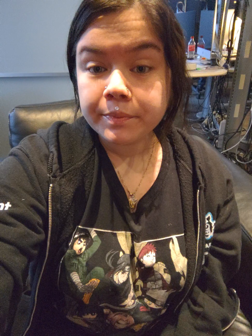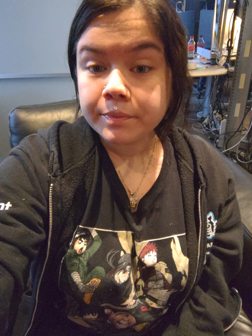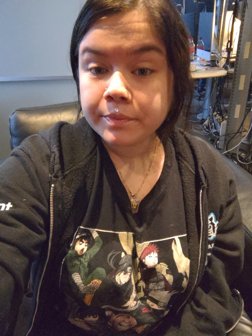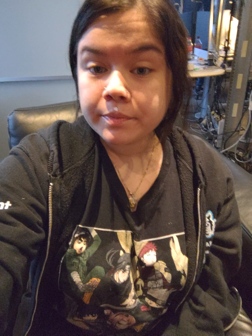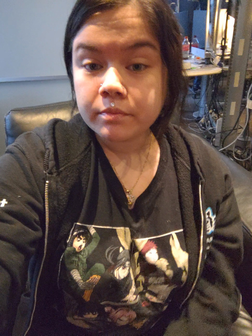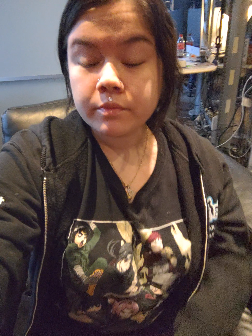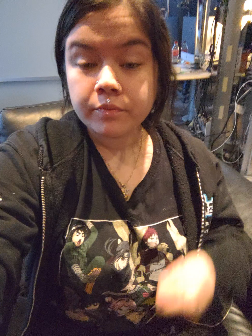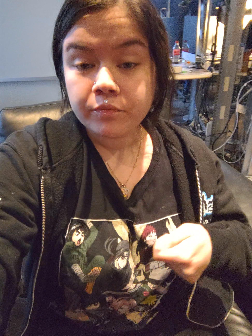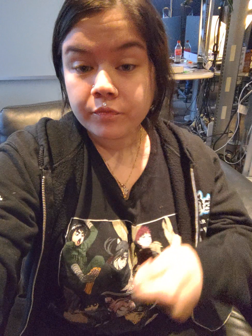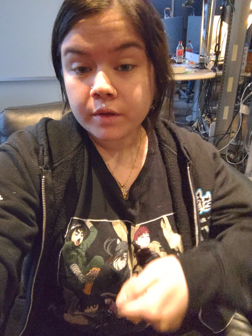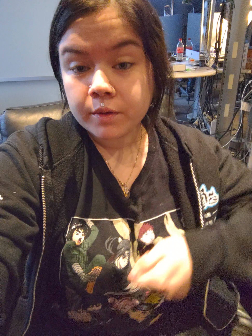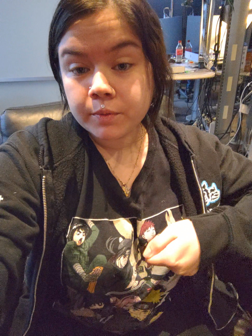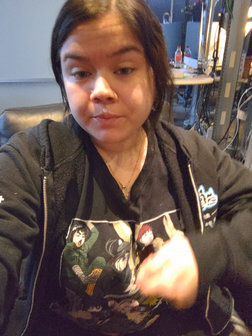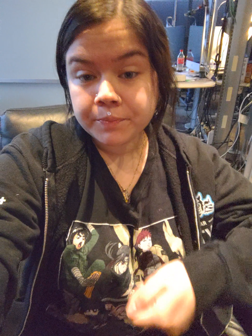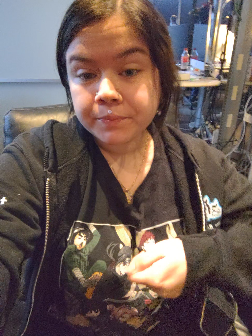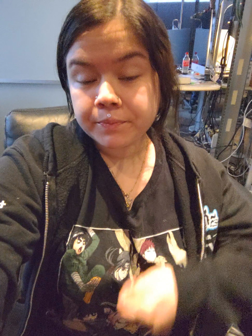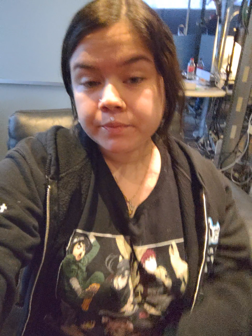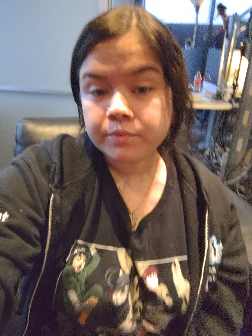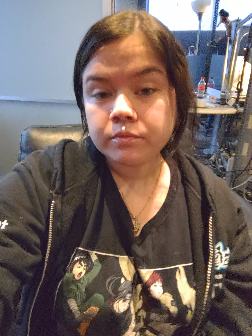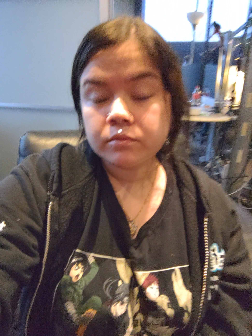vacuum